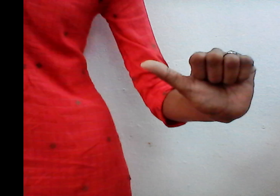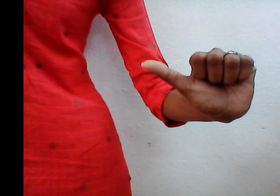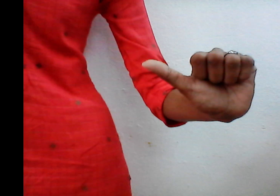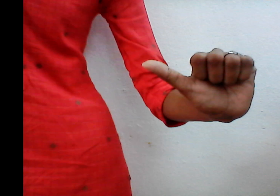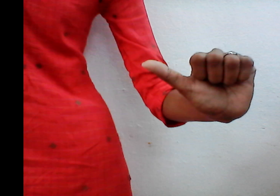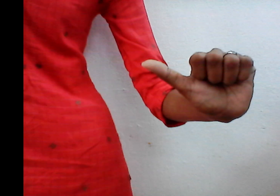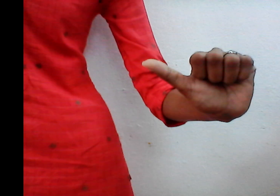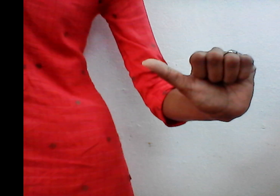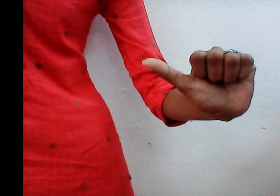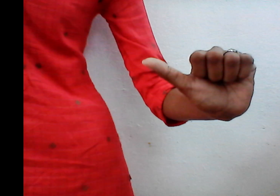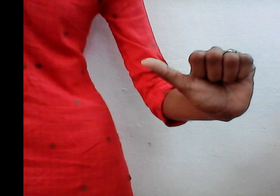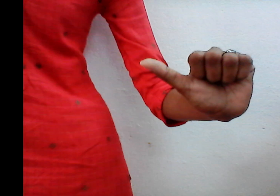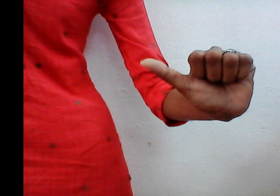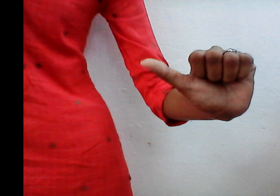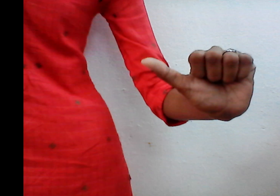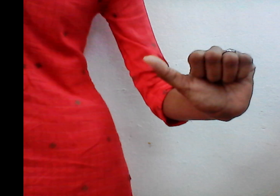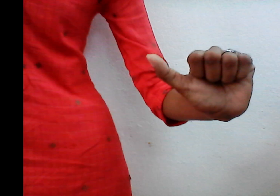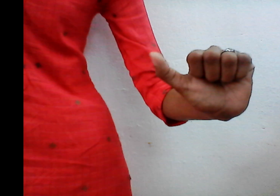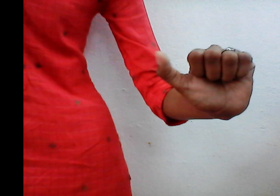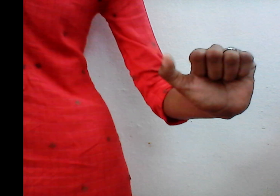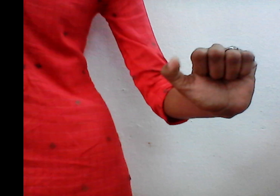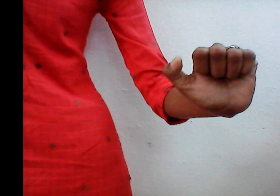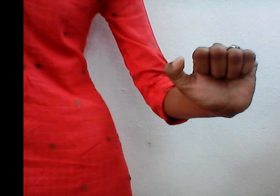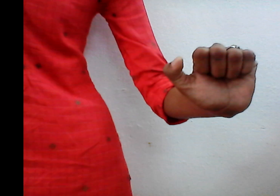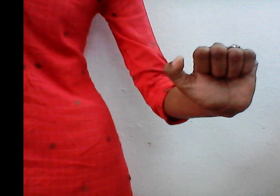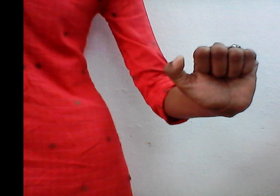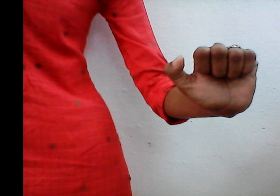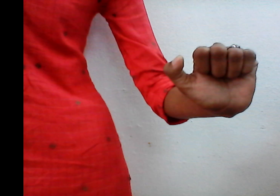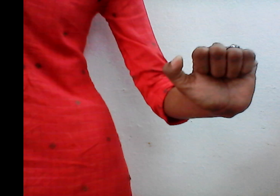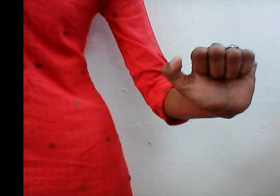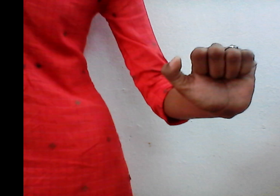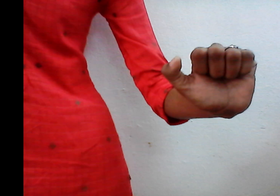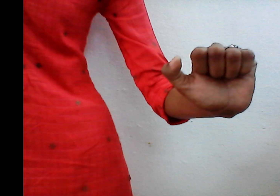ഏ